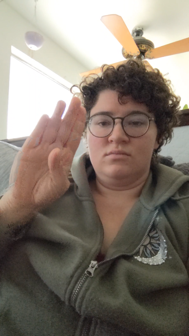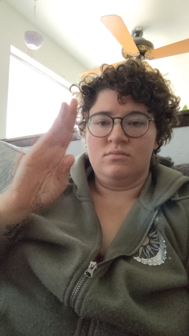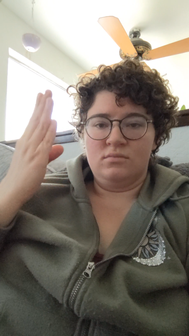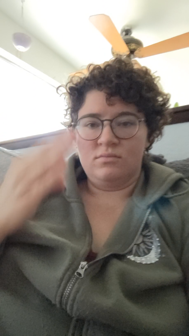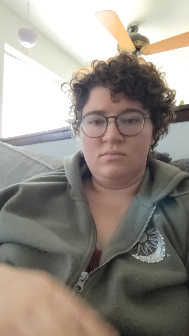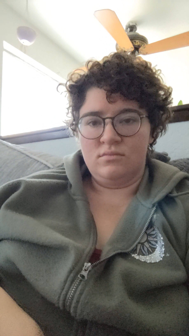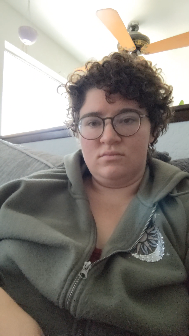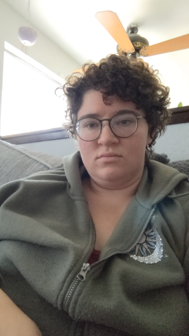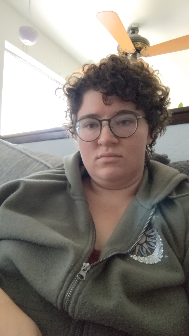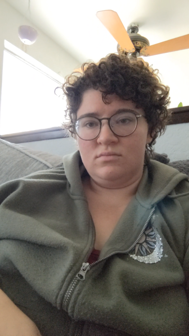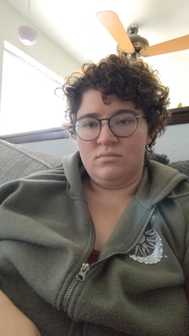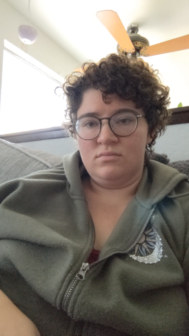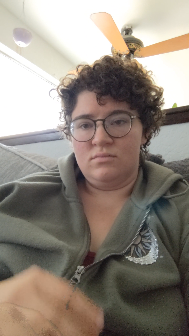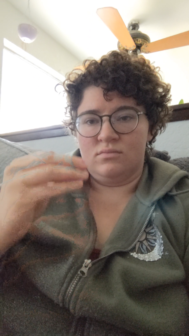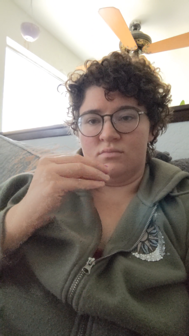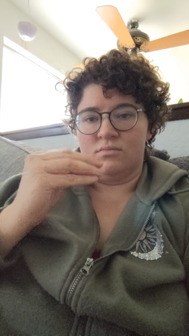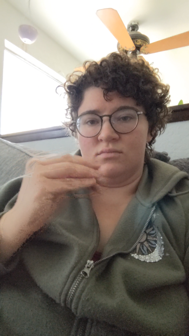more